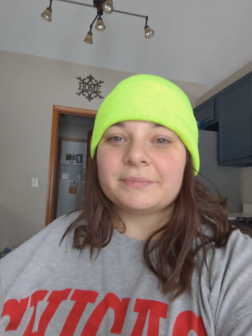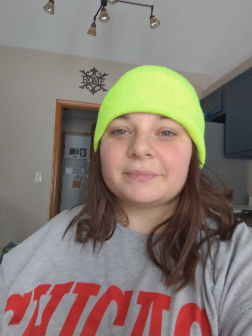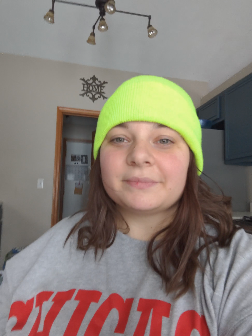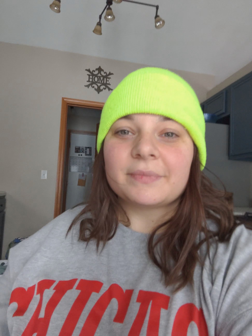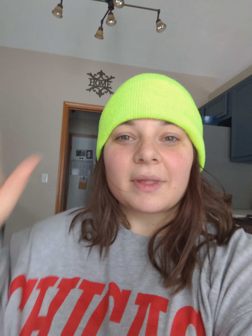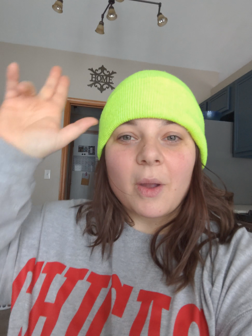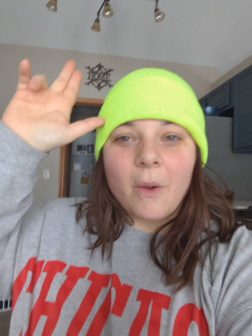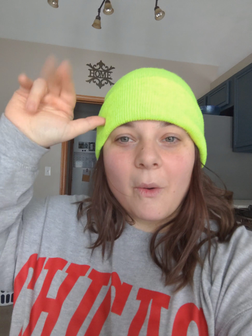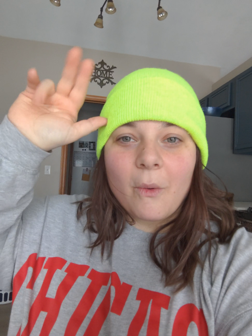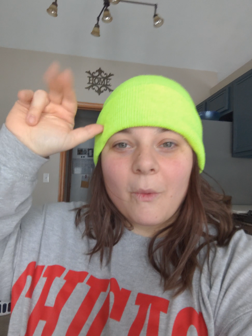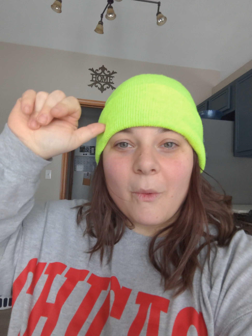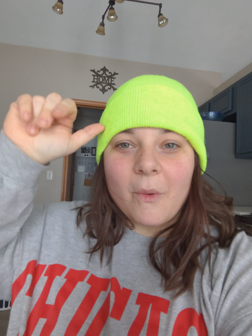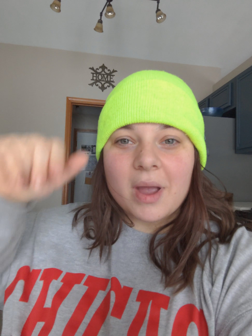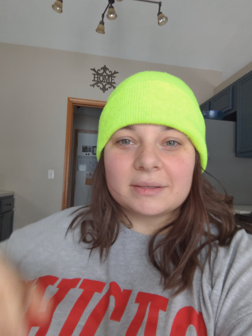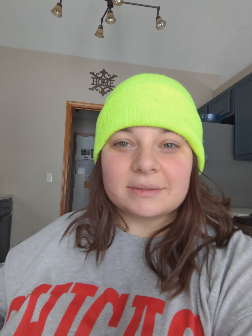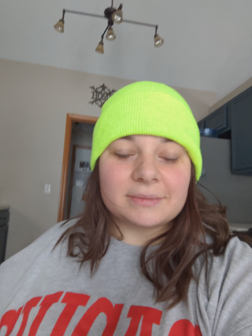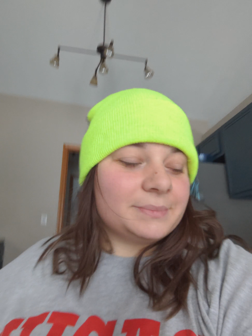horse